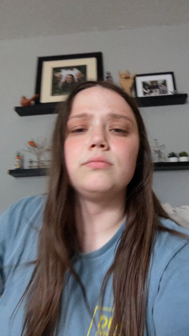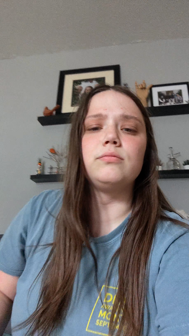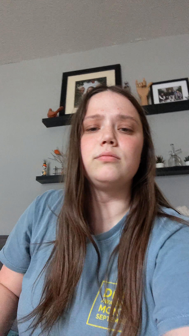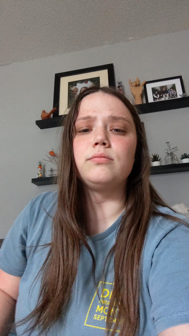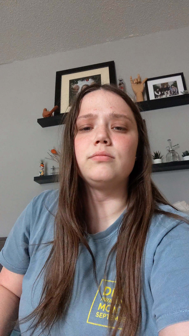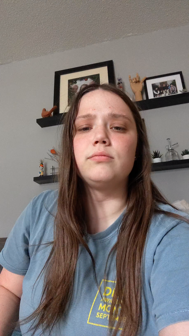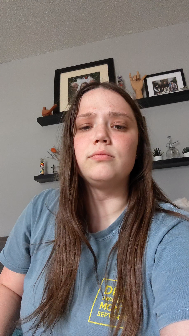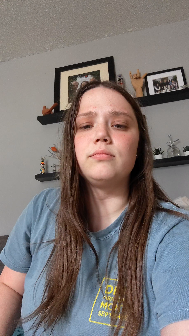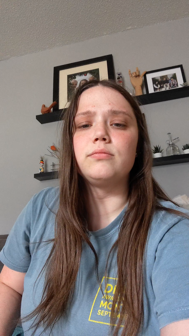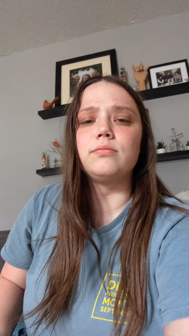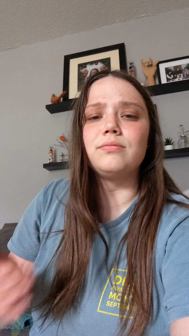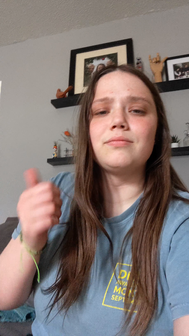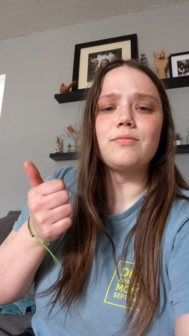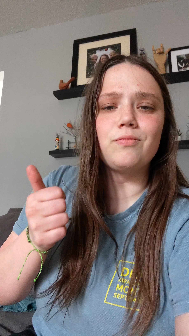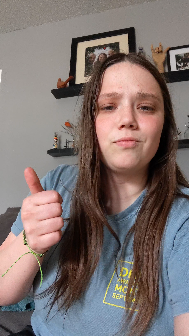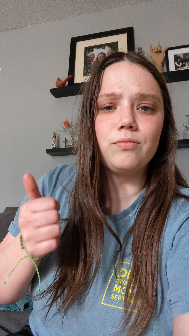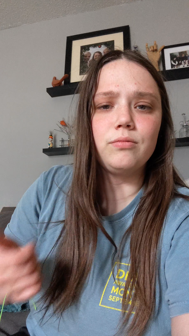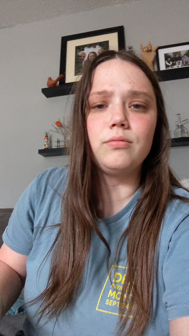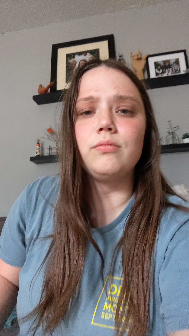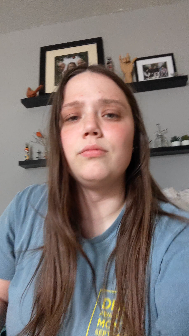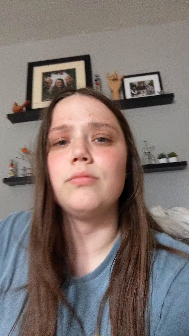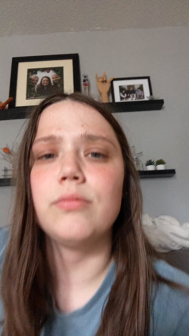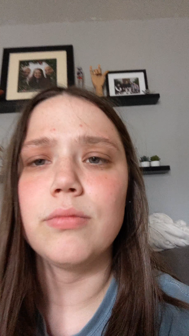how